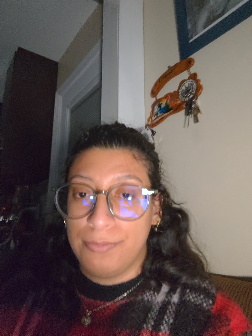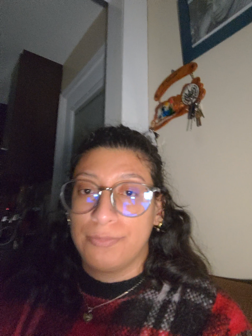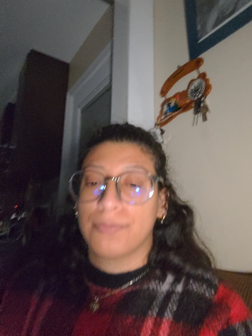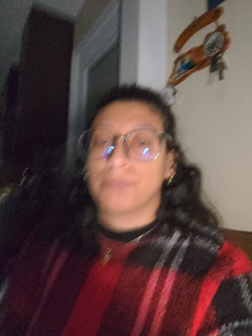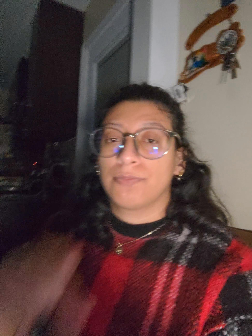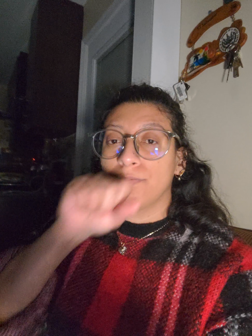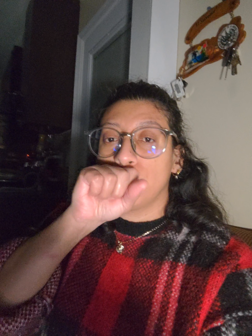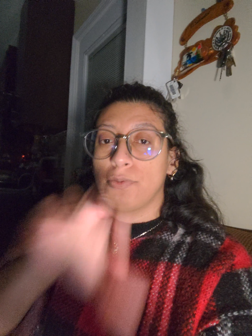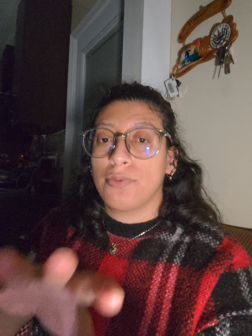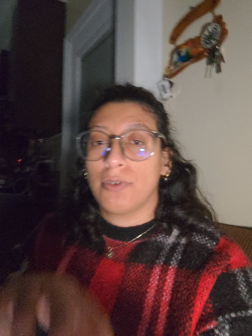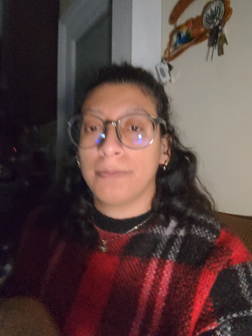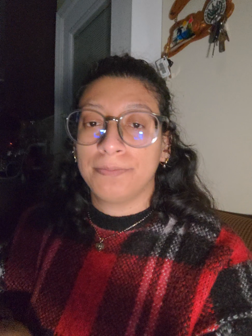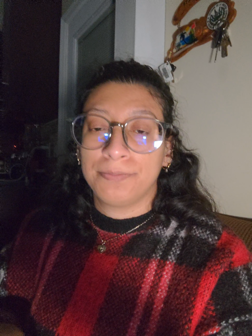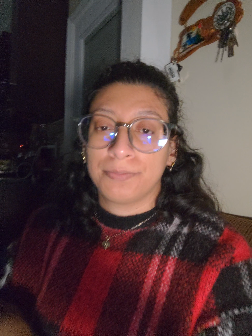blow